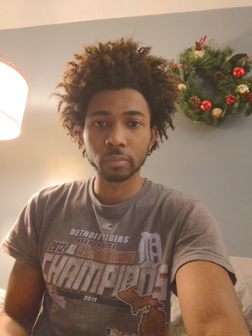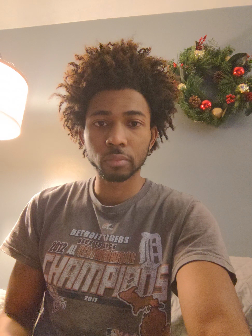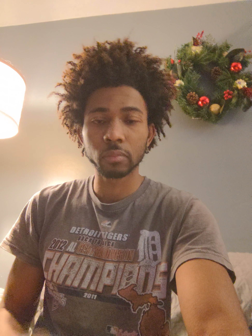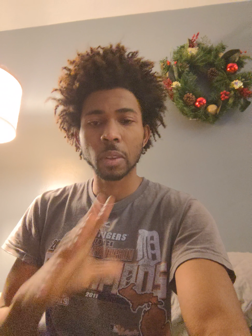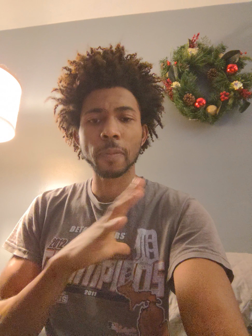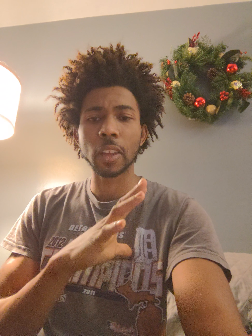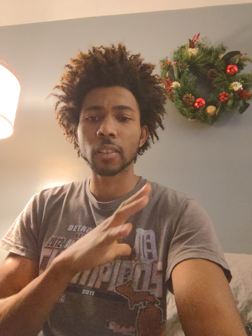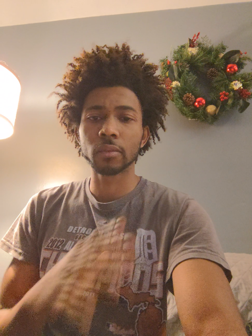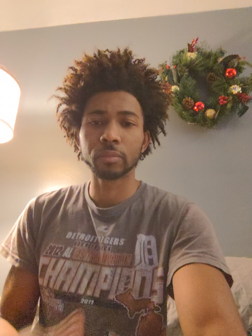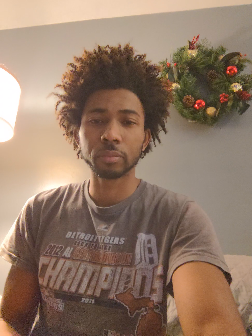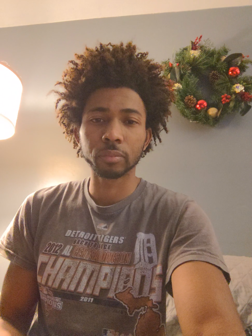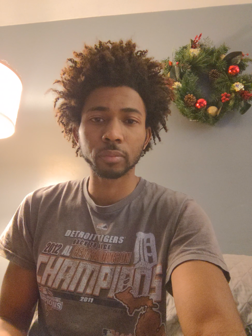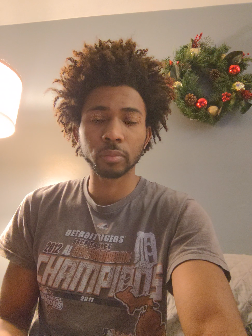fine